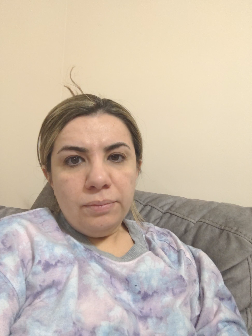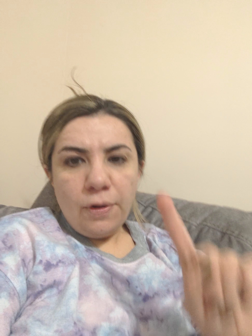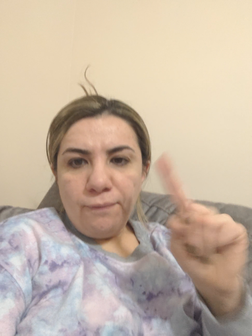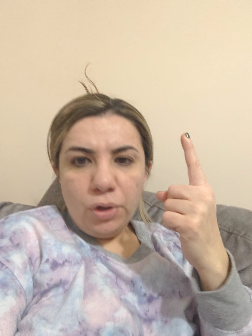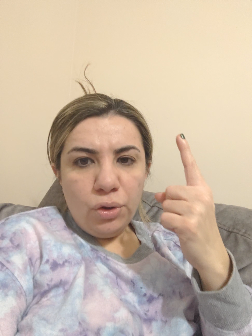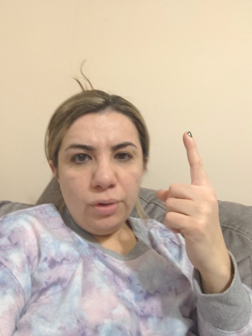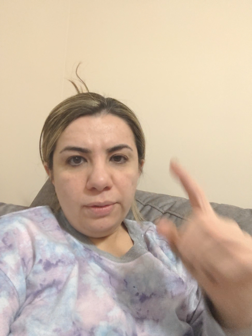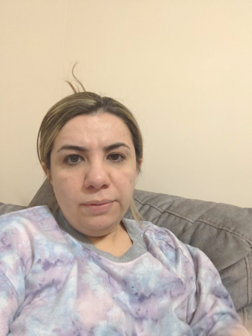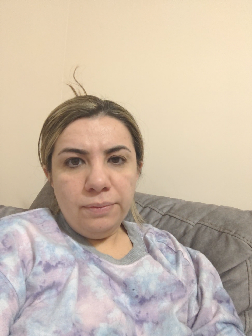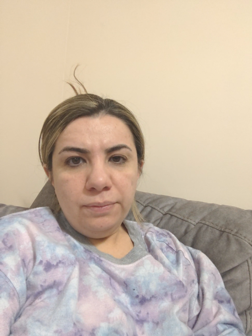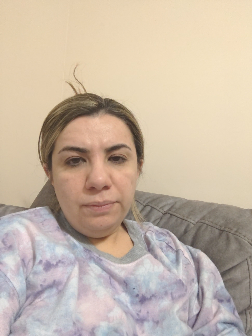first